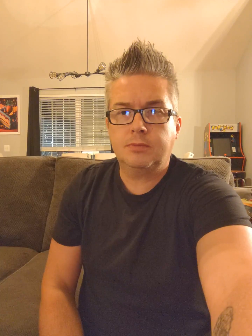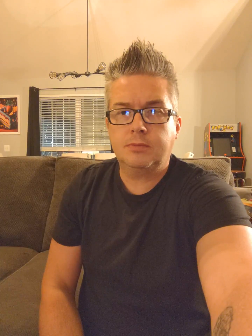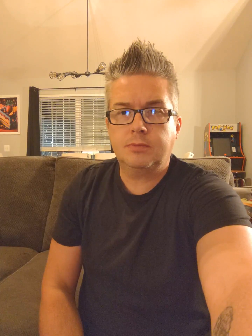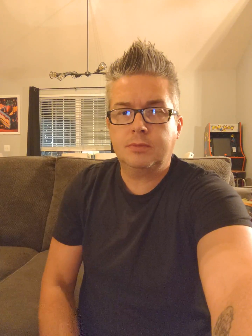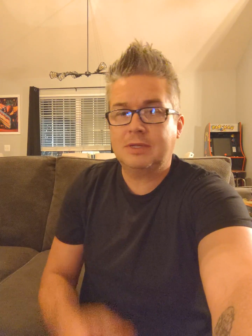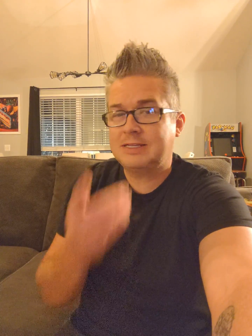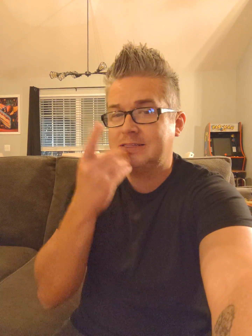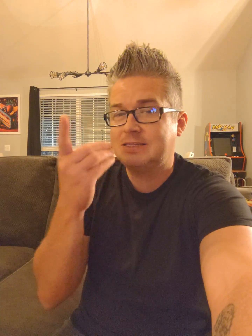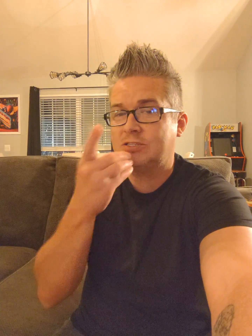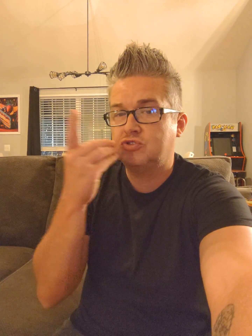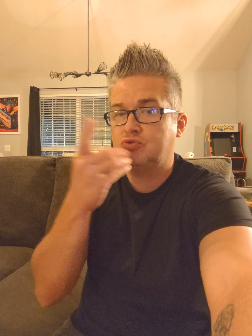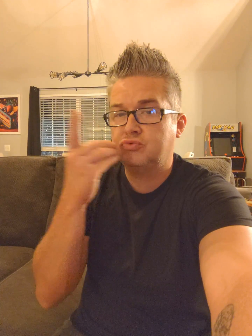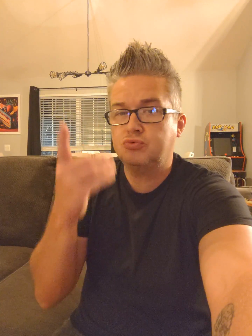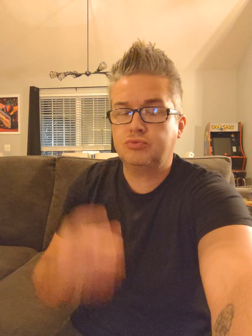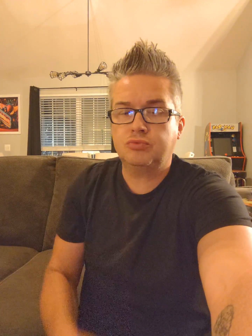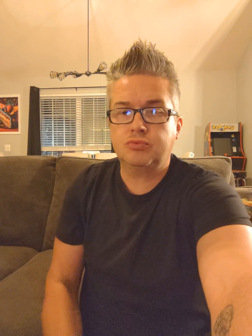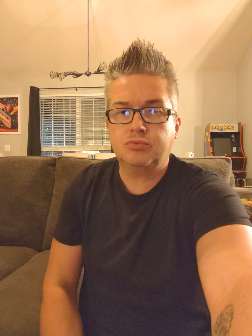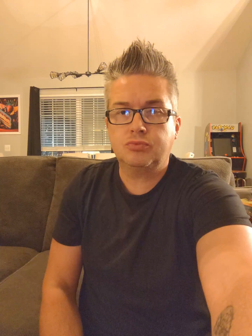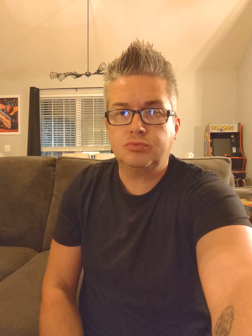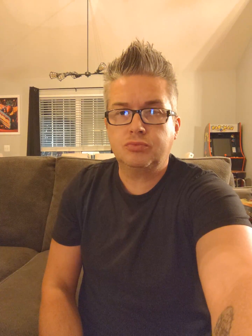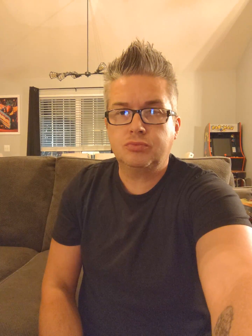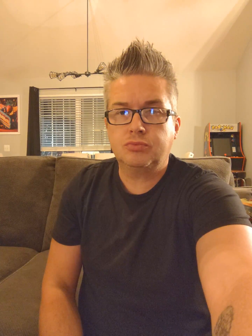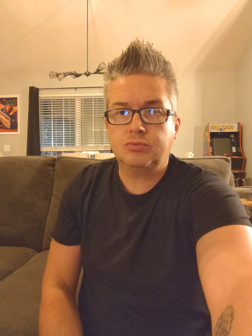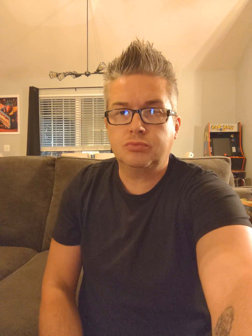dinner